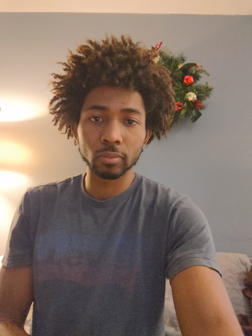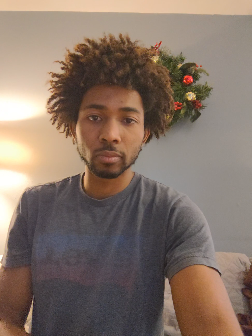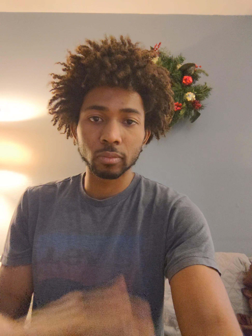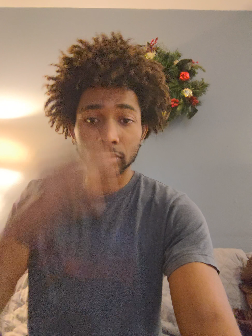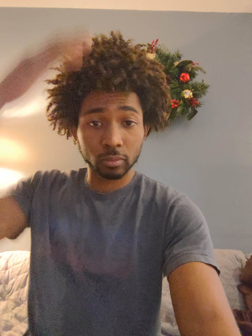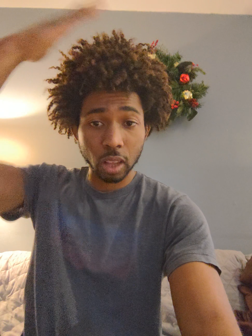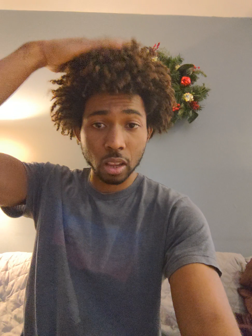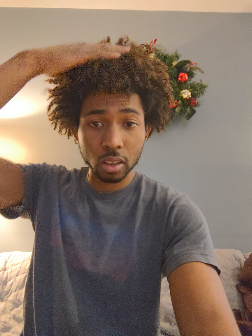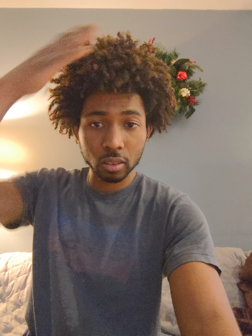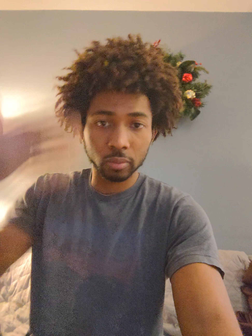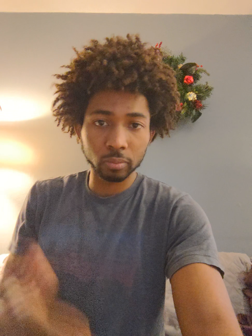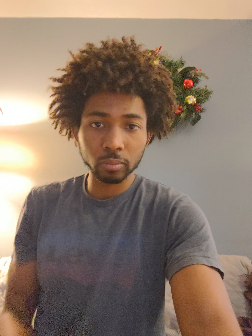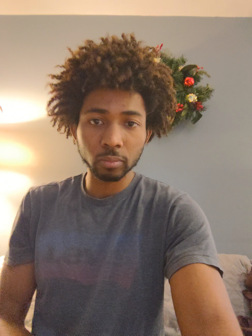hat